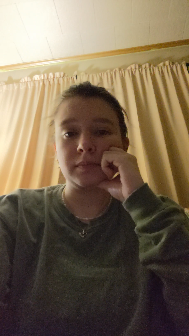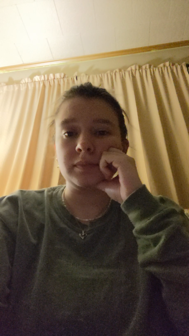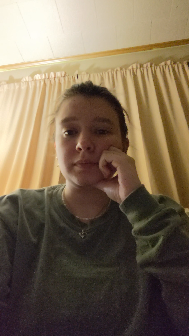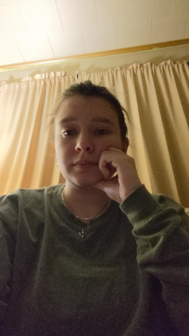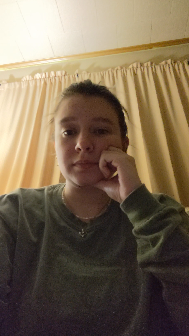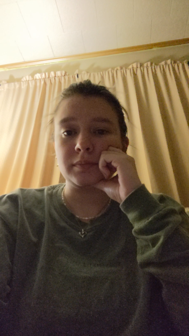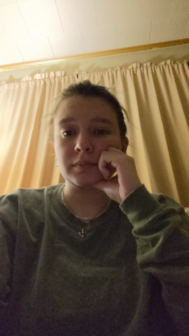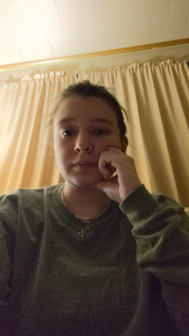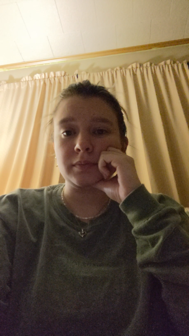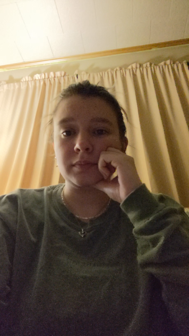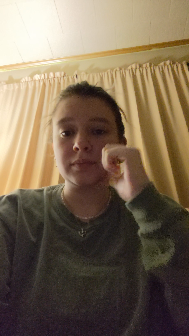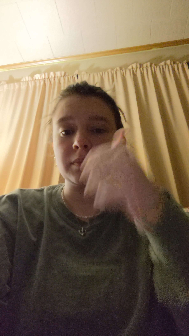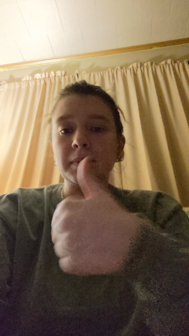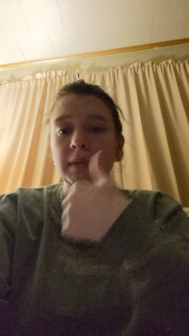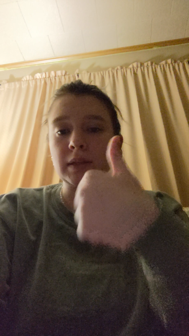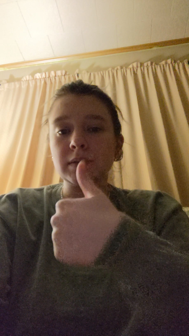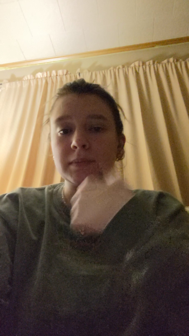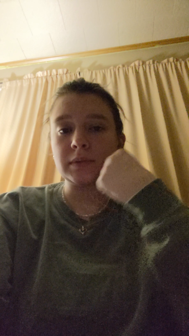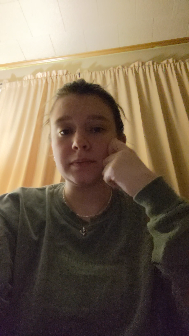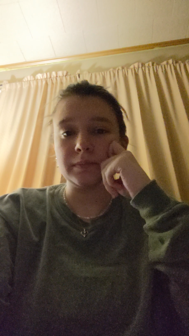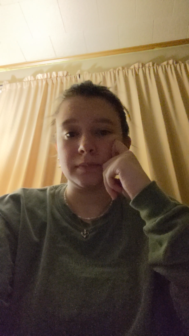basement